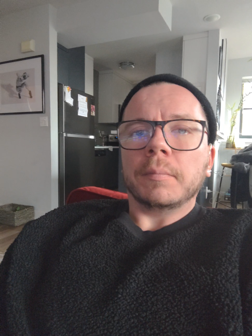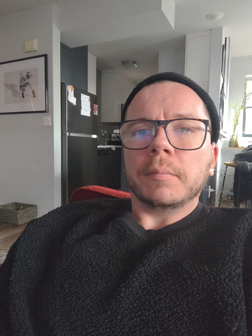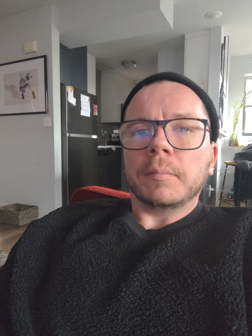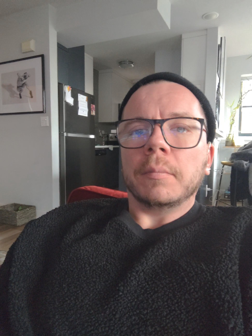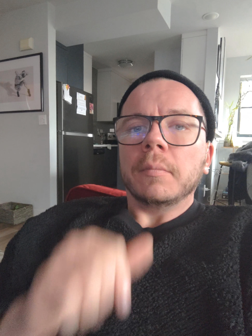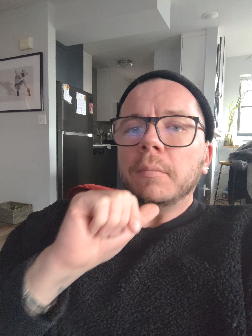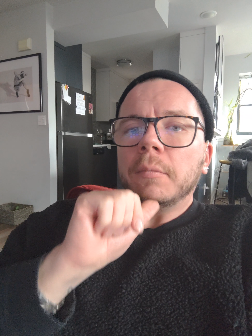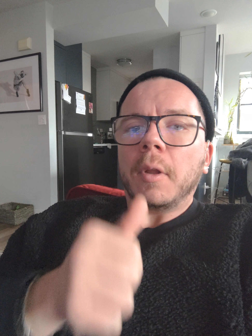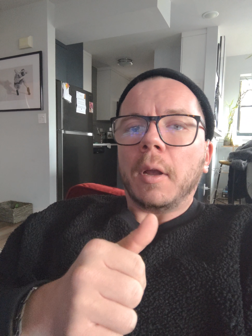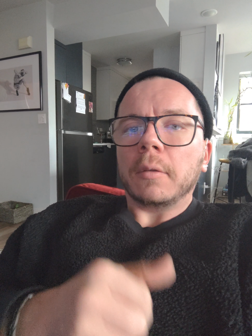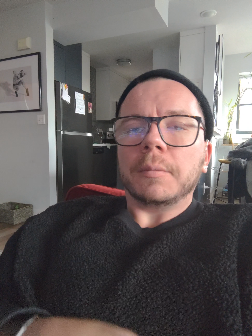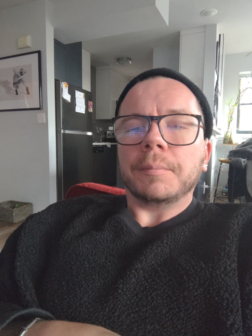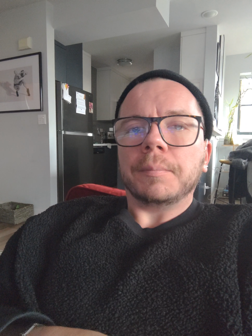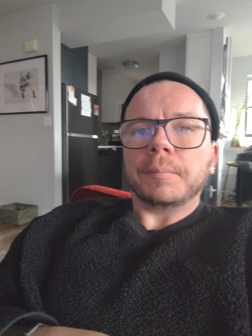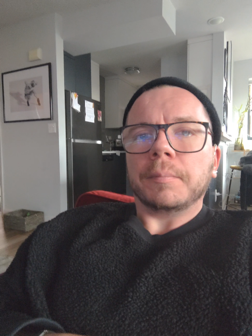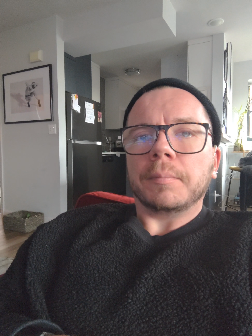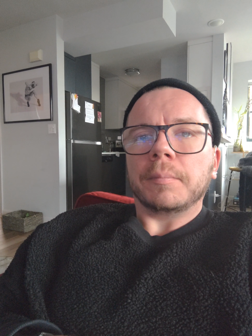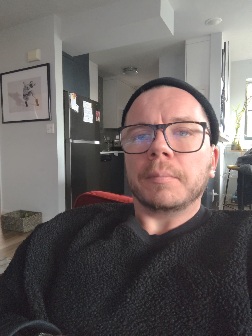not